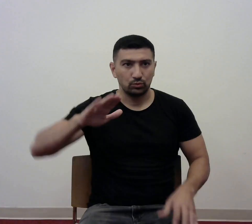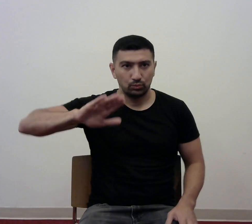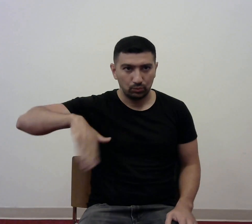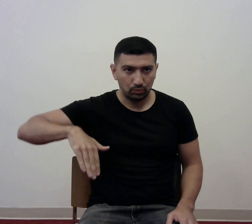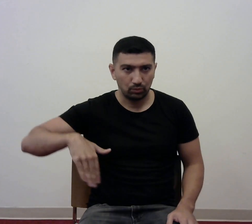sonra